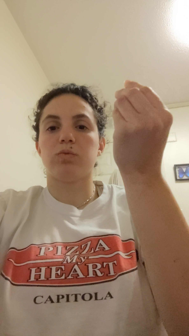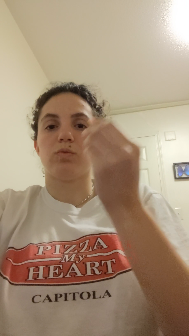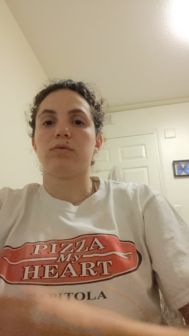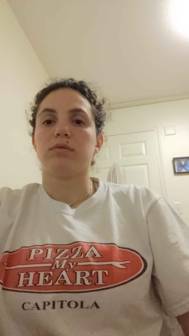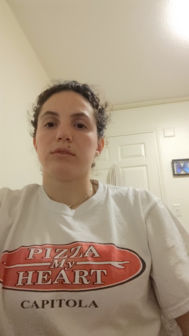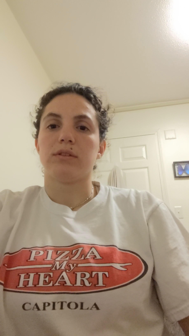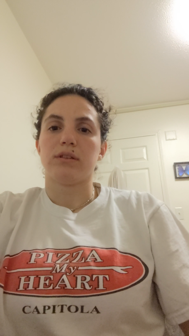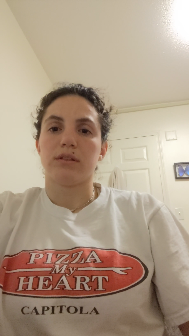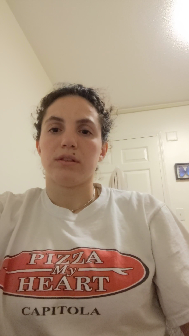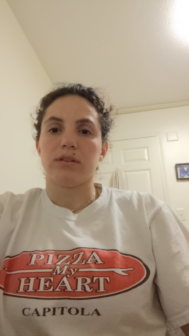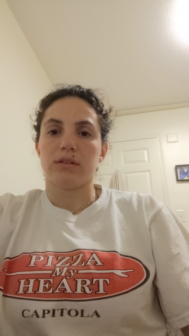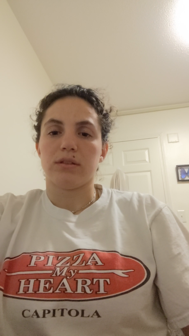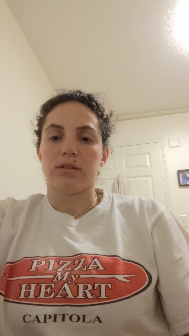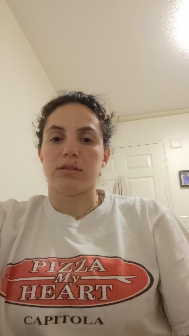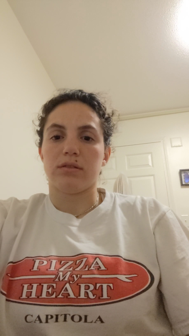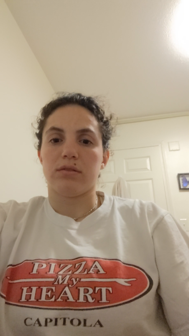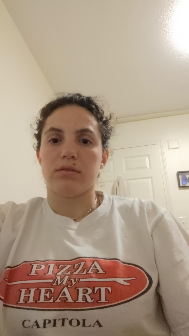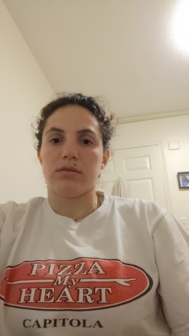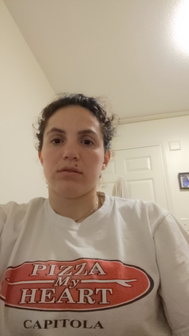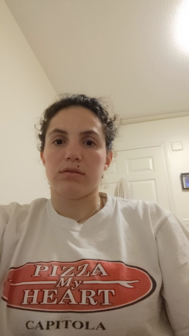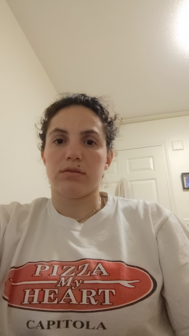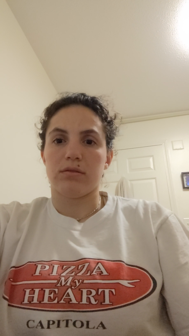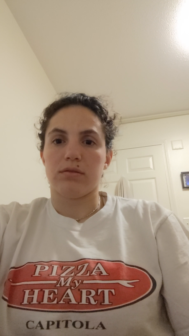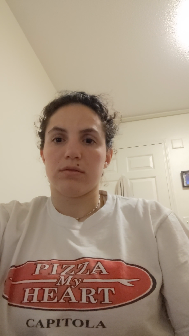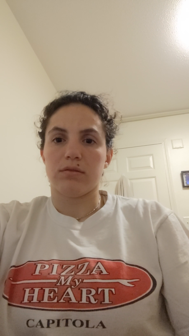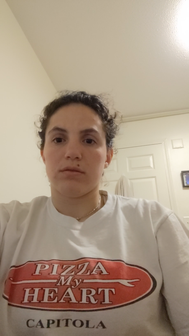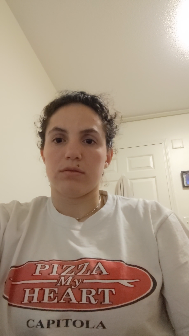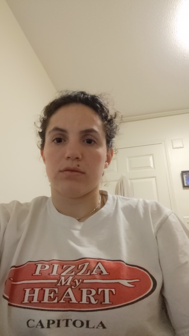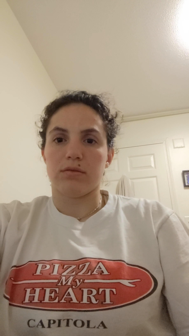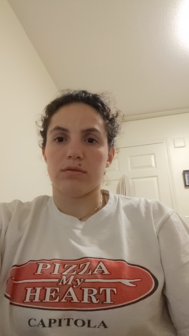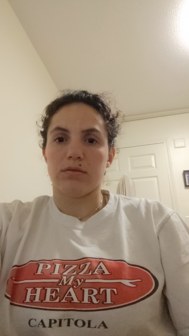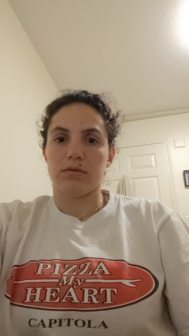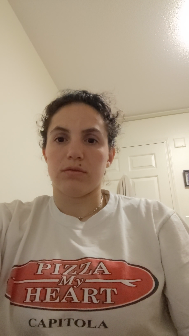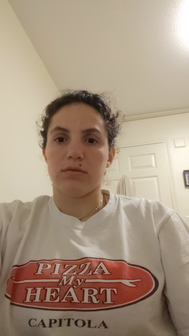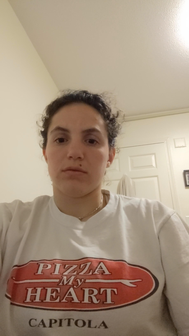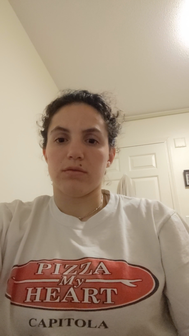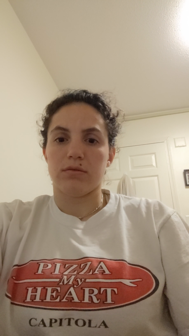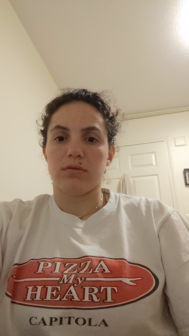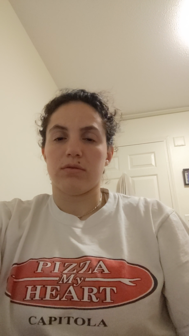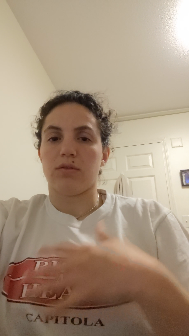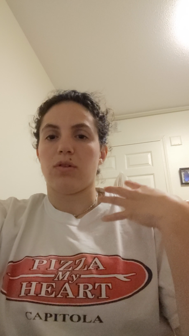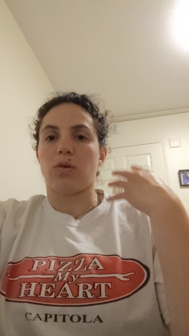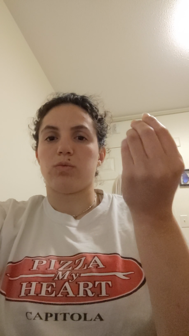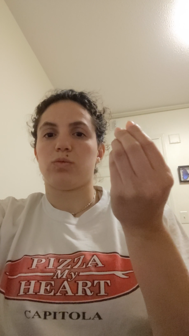got to